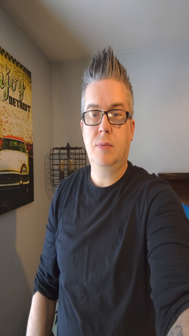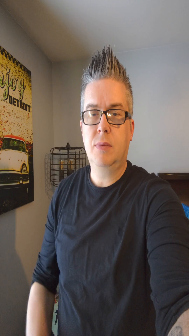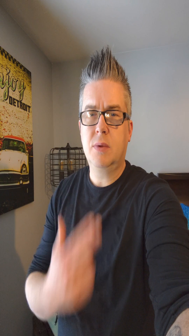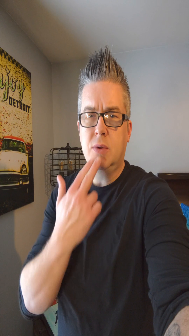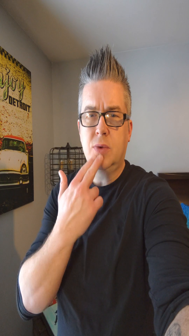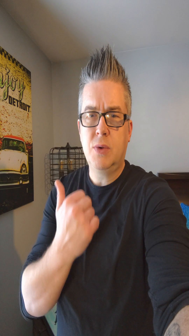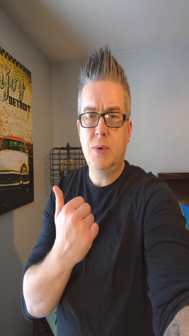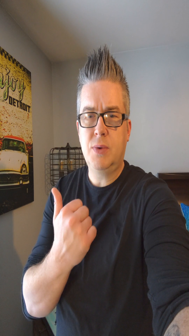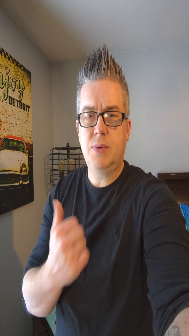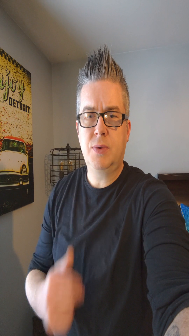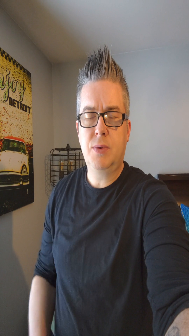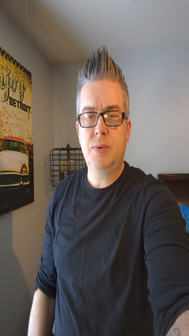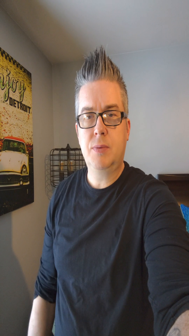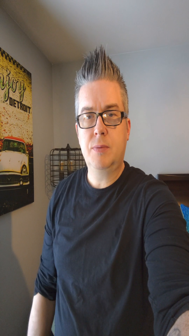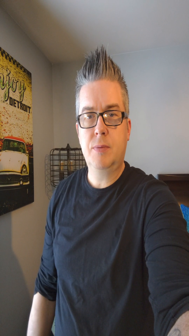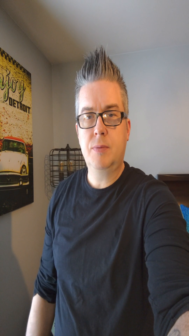cute